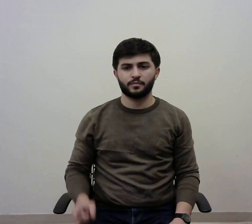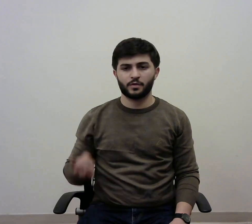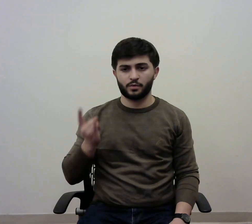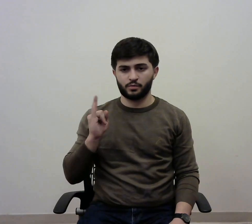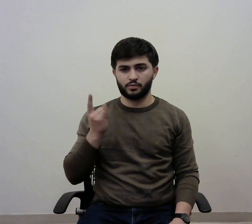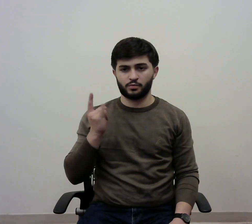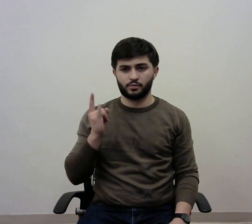uşaq